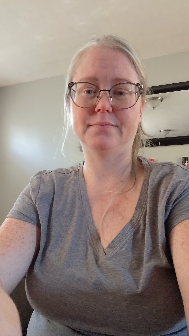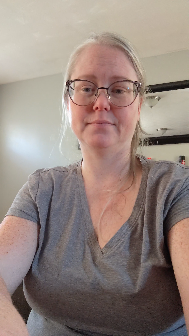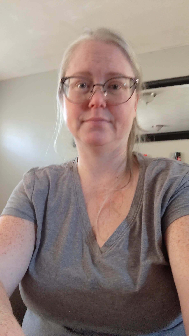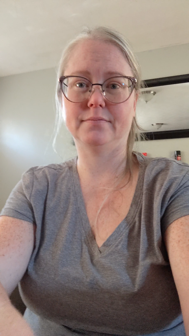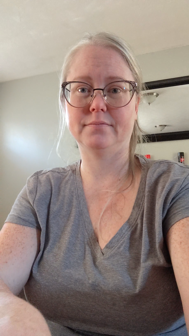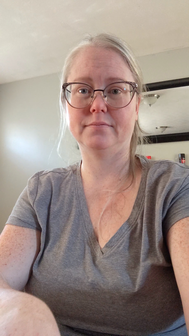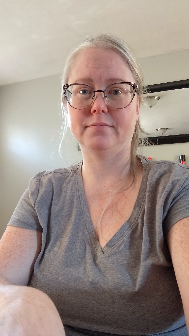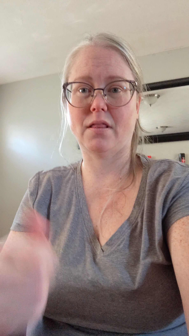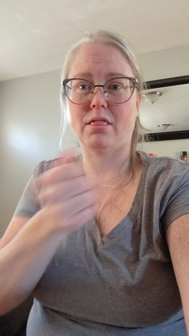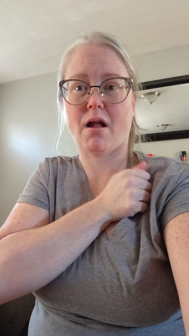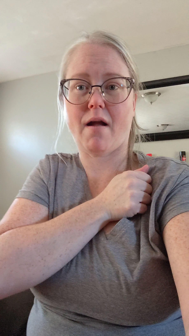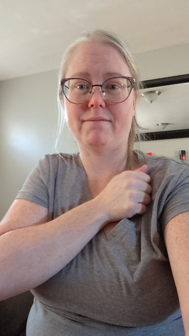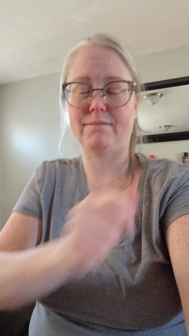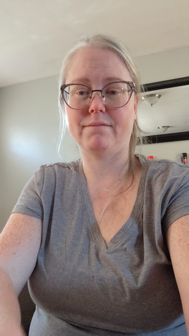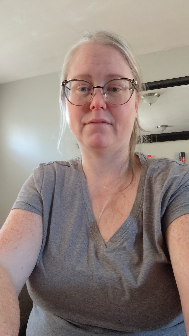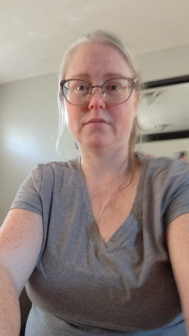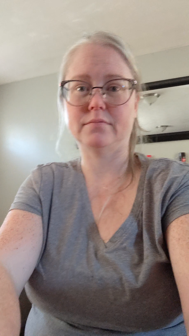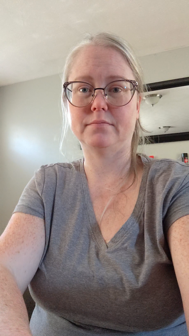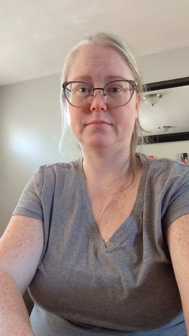love